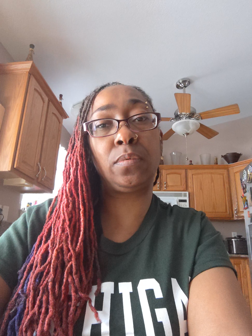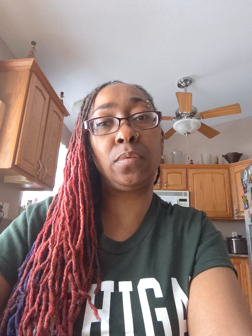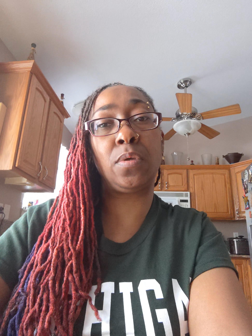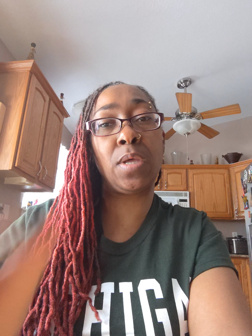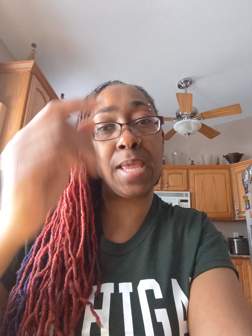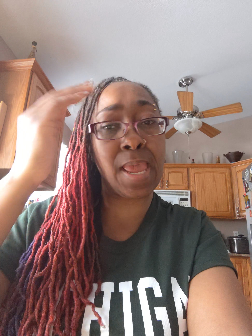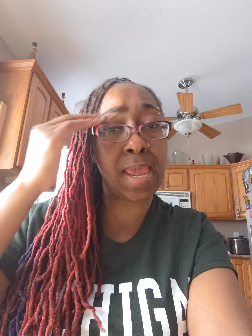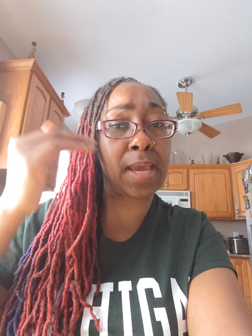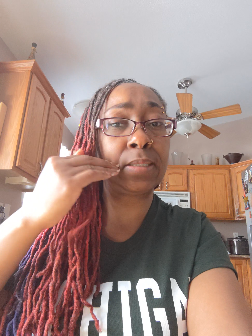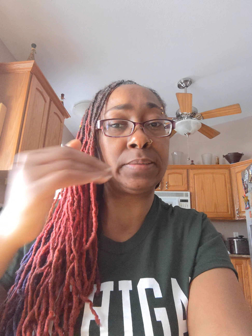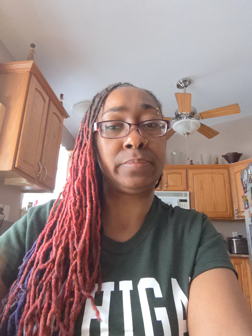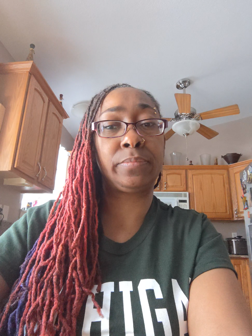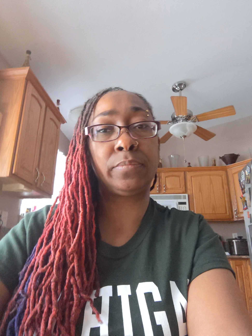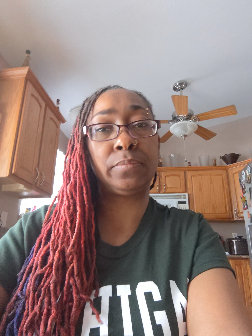head